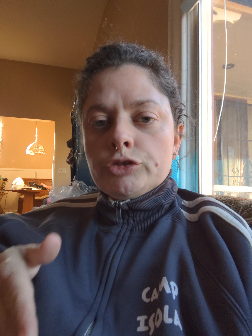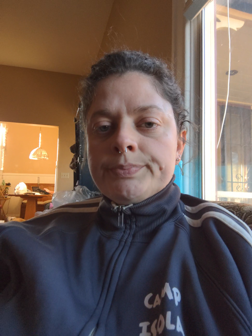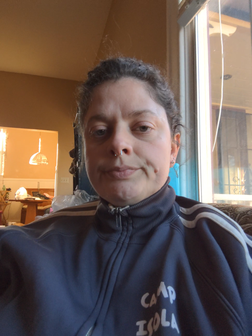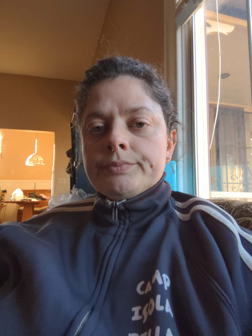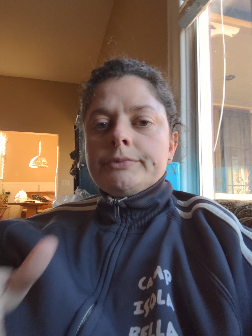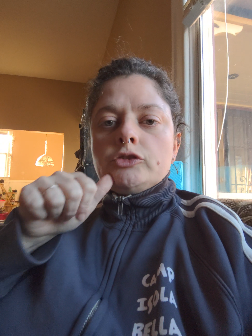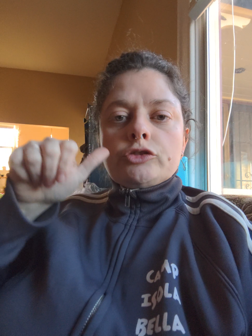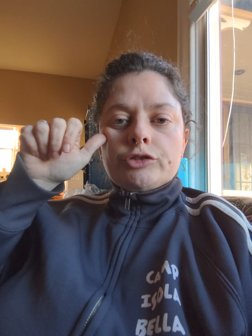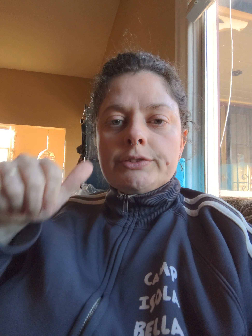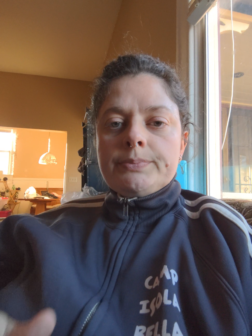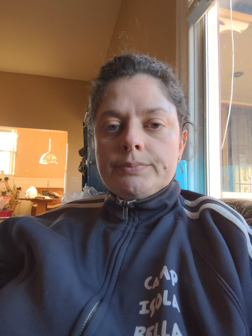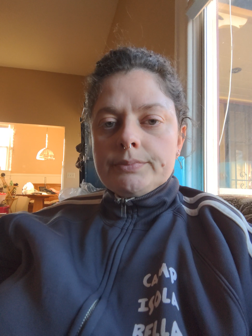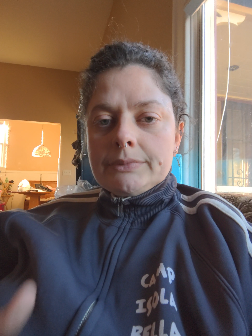yesterday